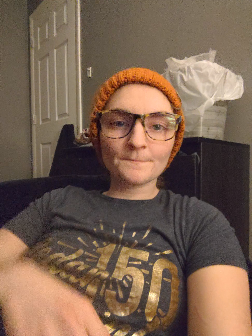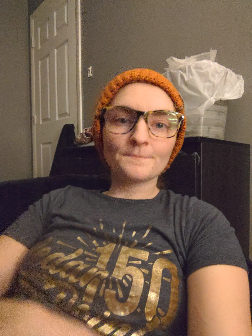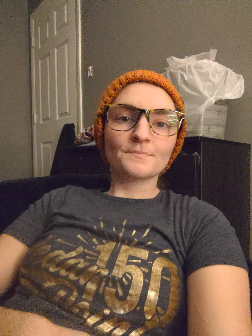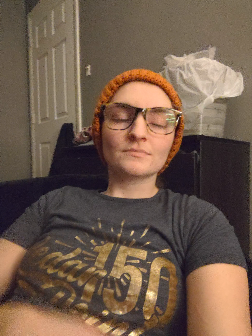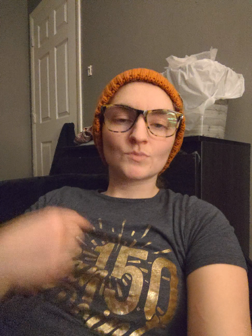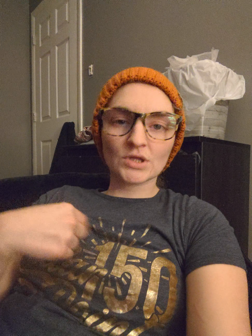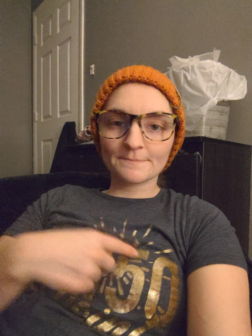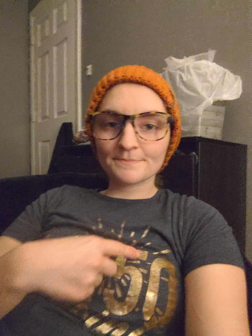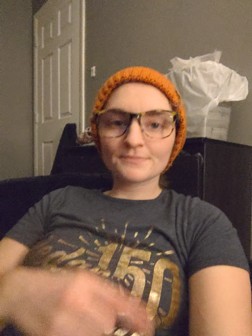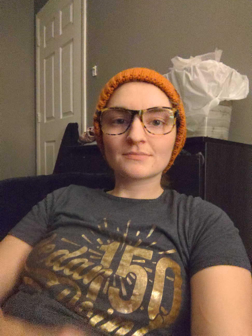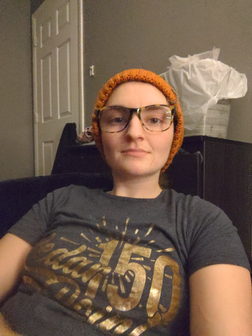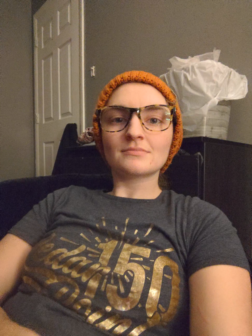we